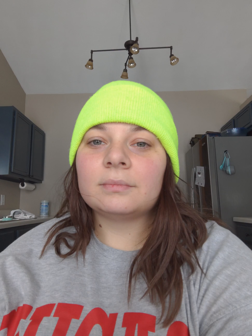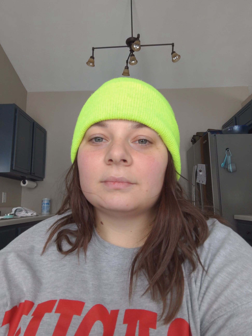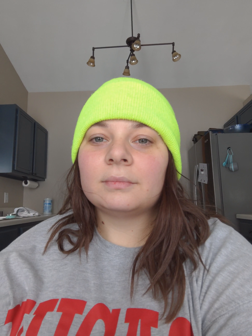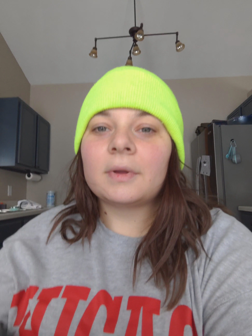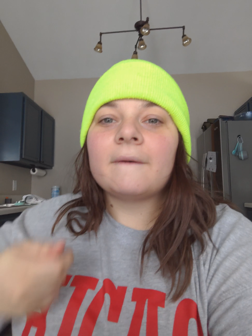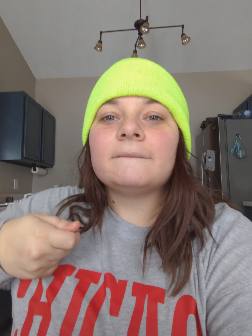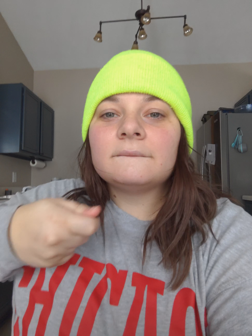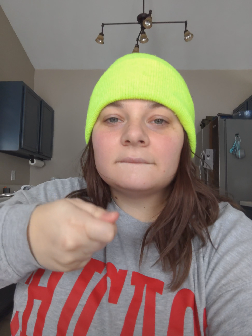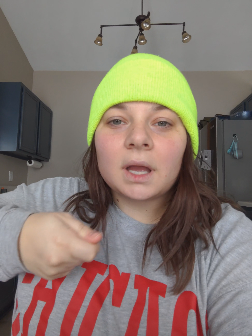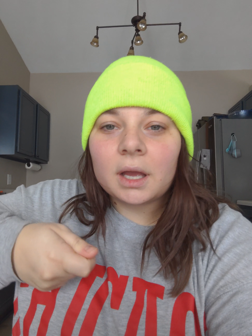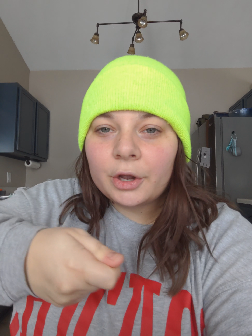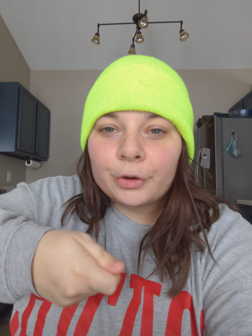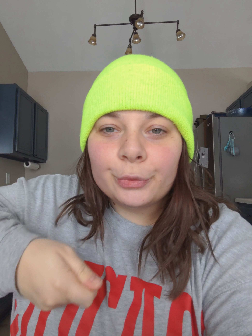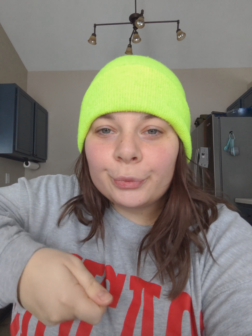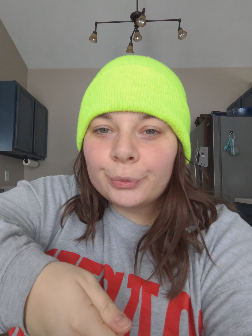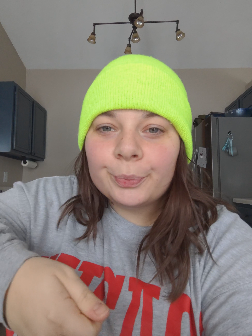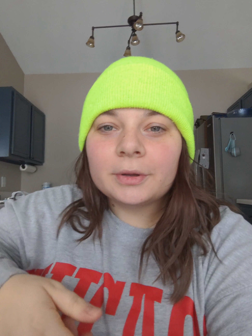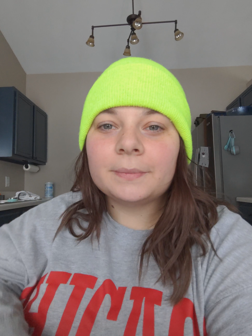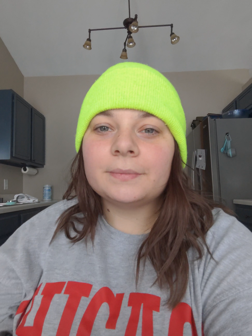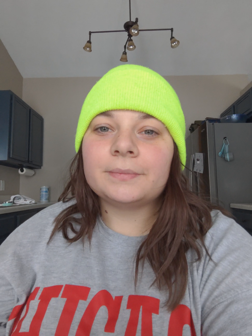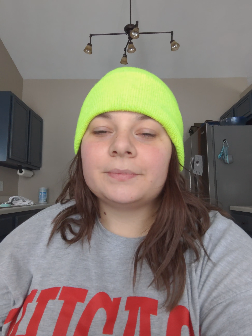vacuum